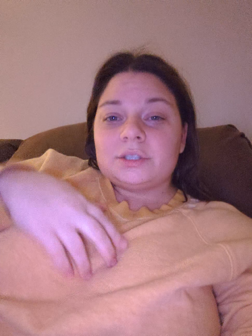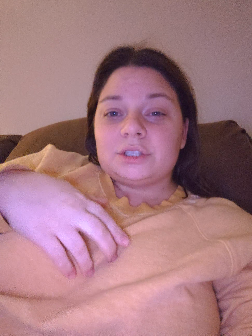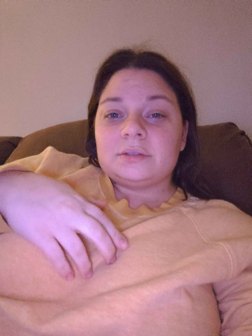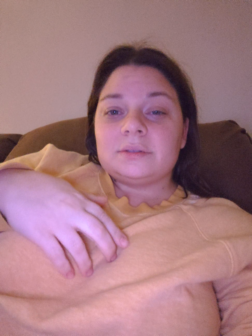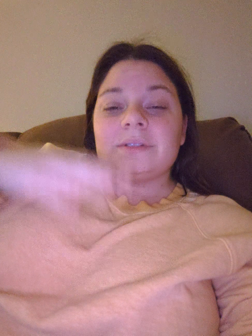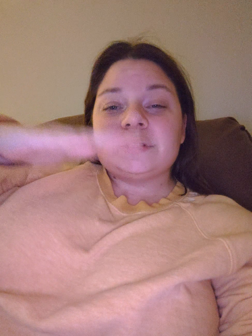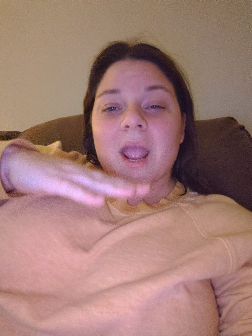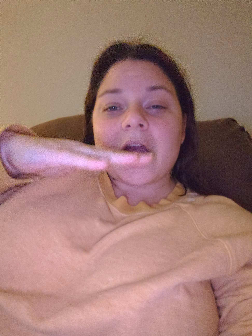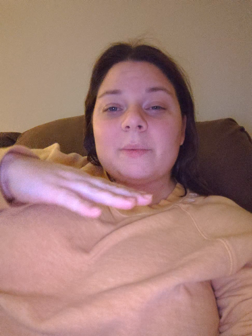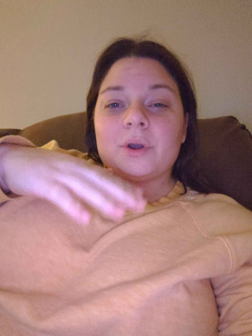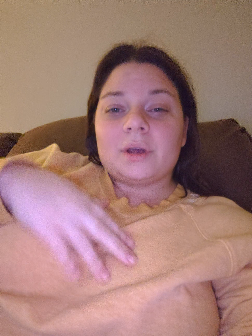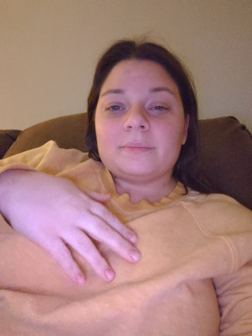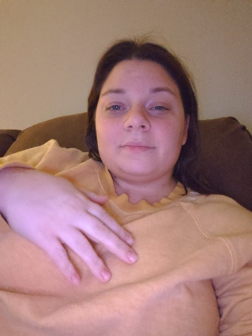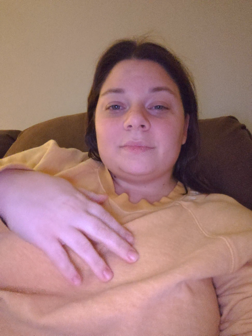table